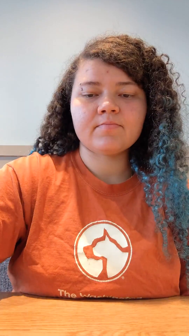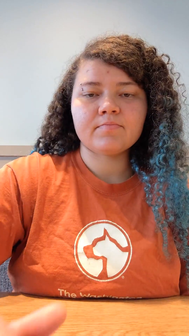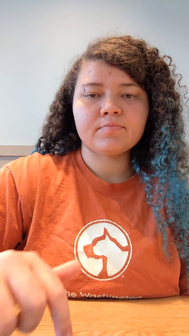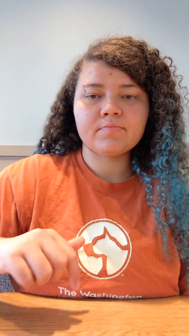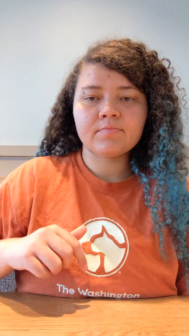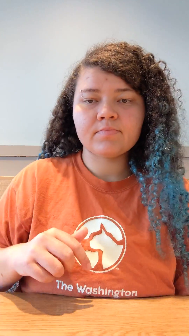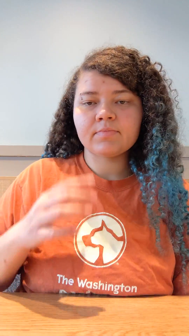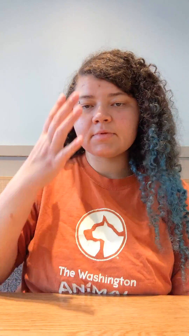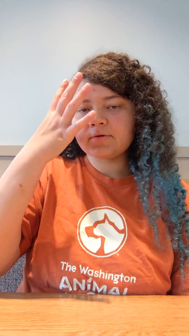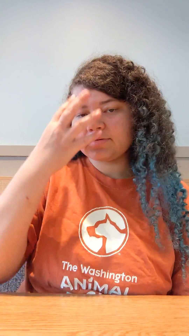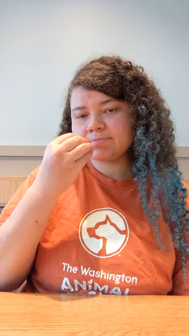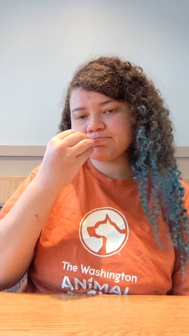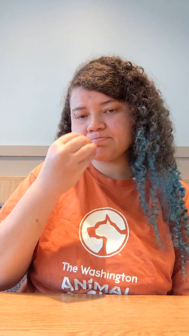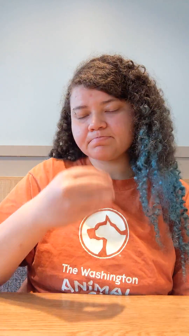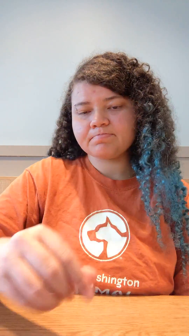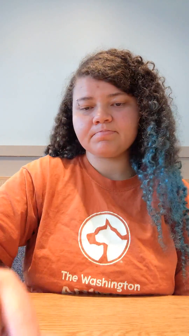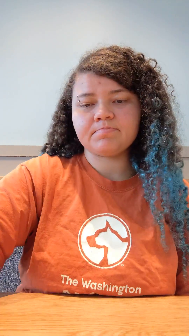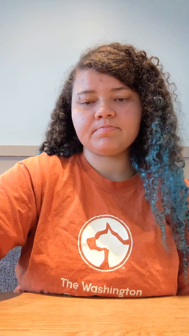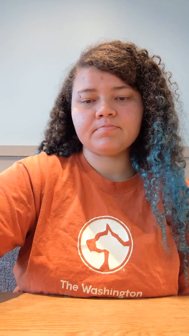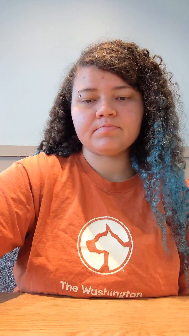asleep